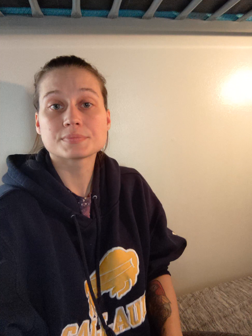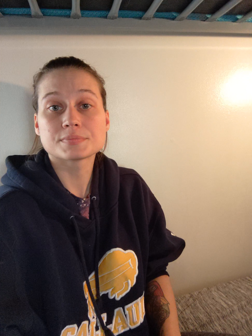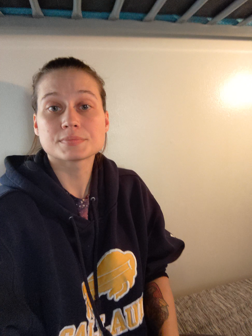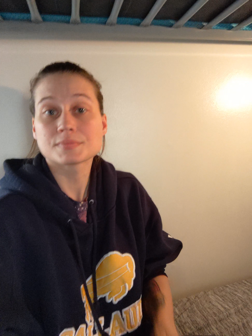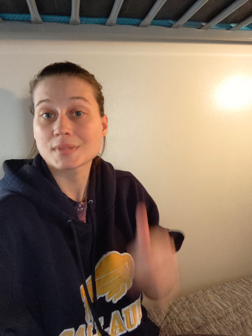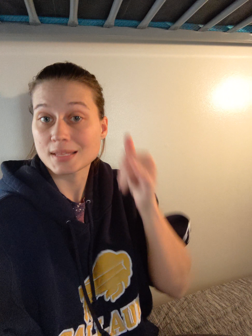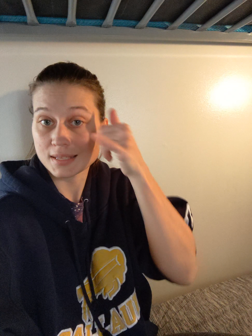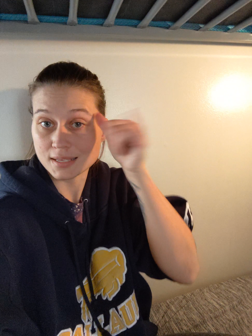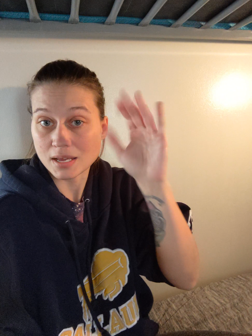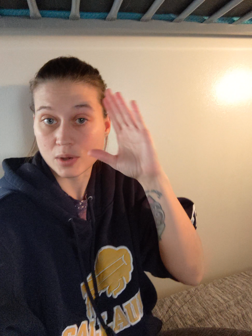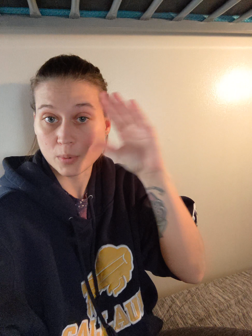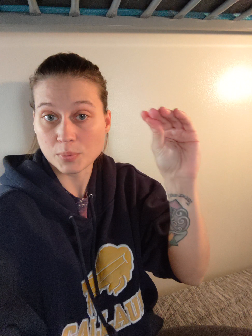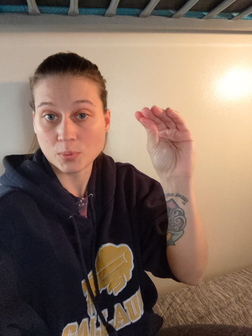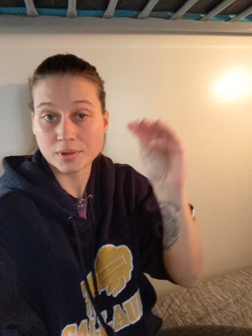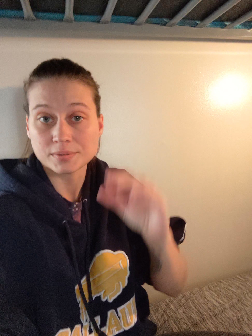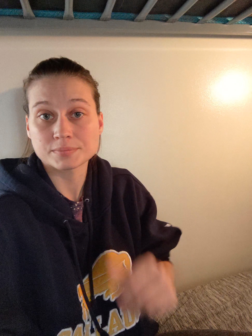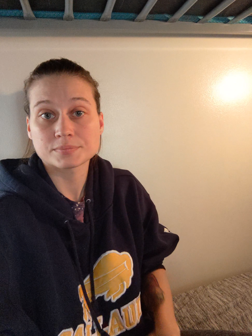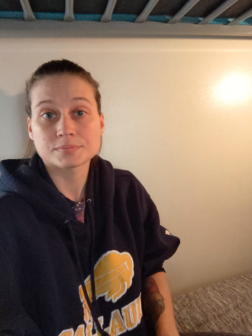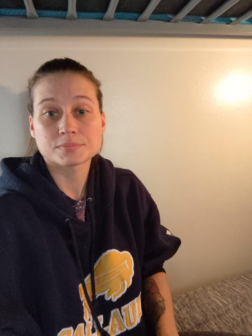cowboy